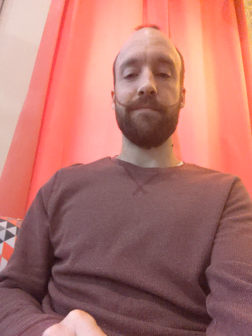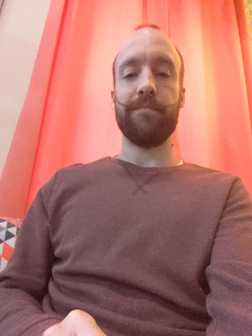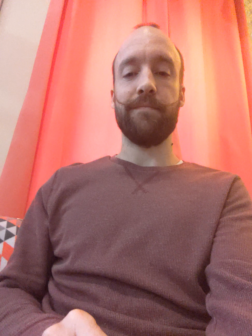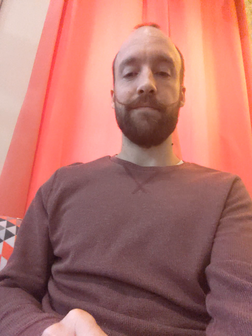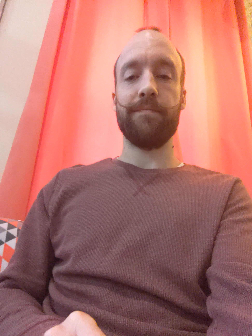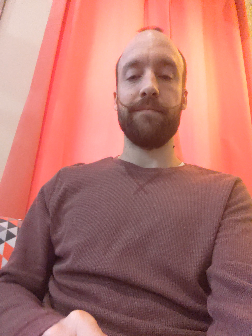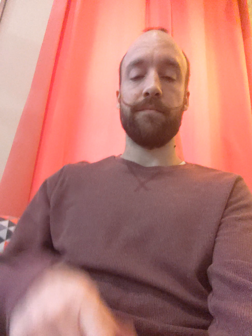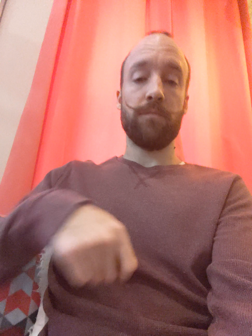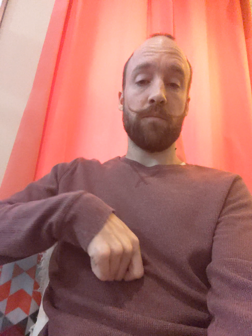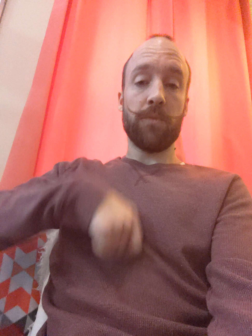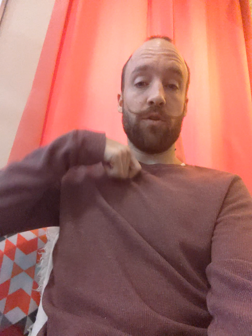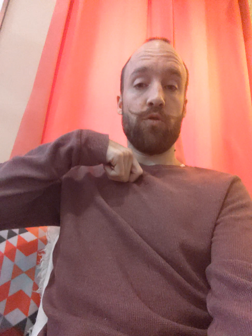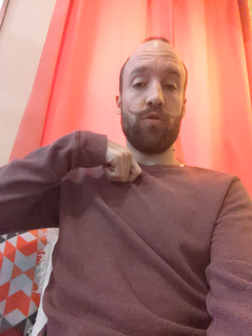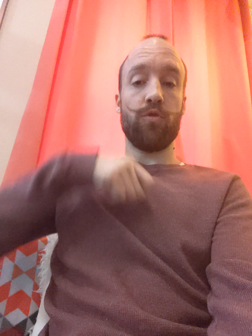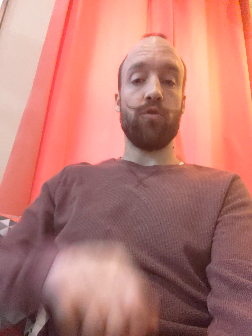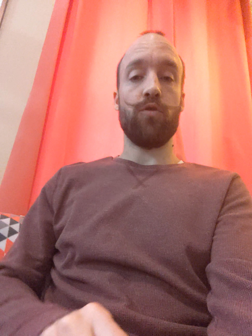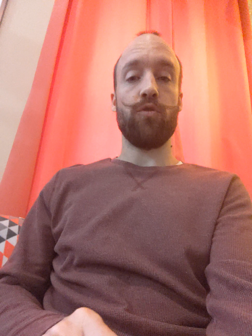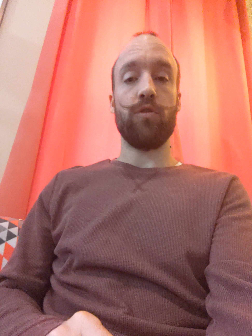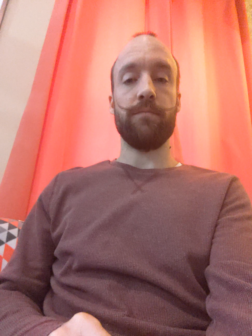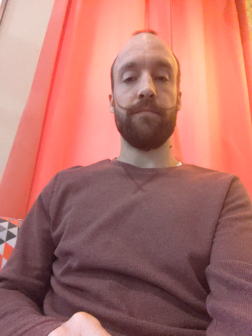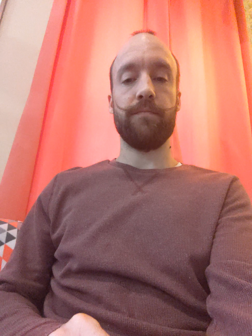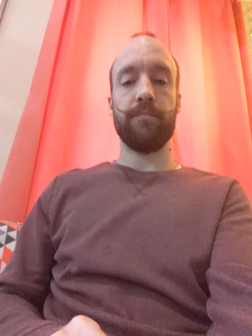zipper